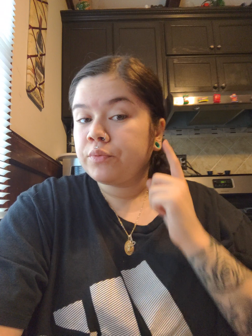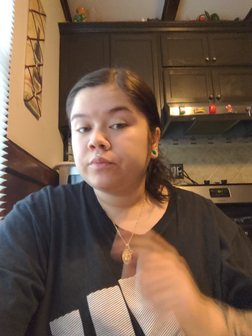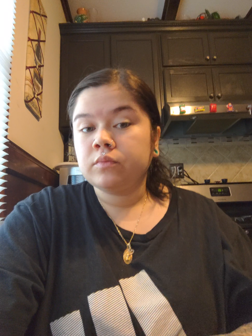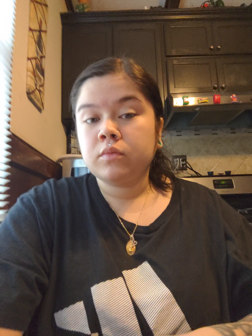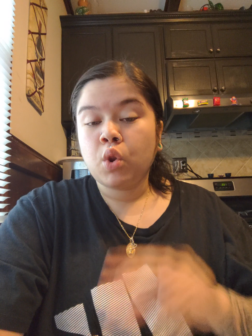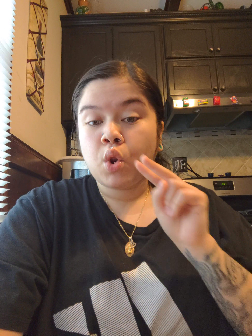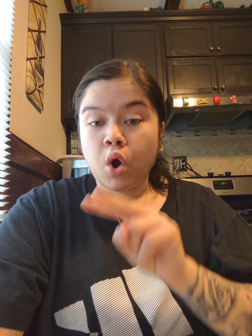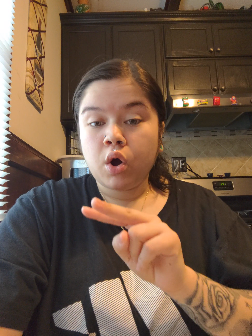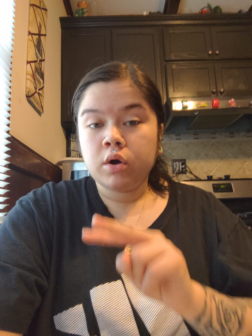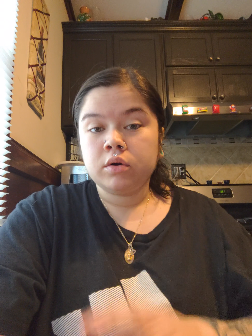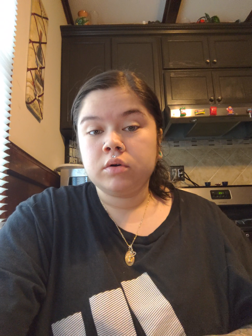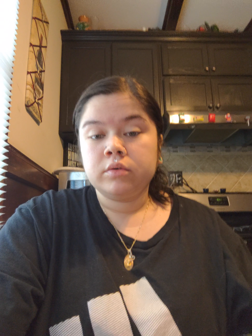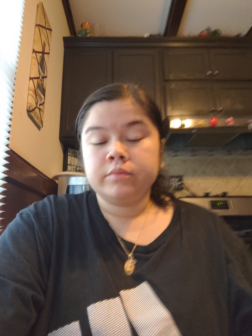look